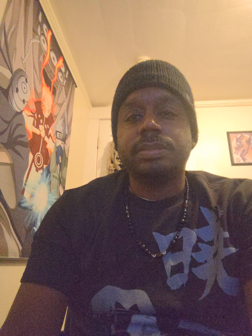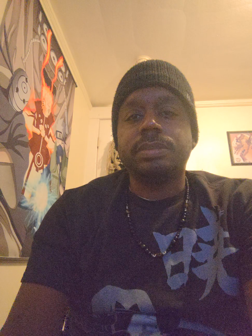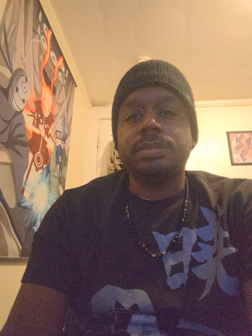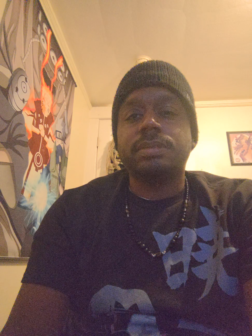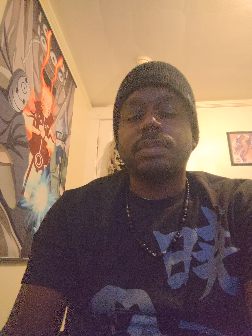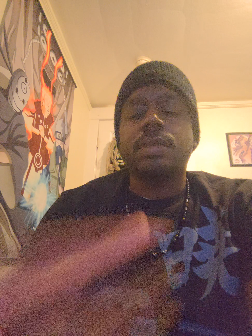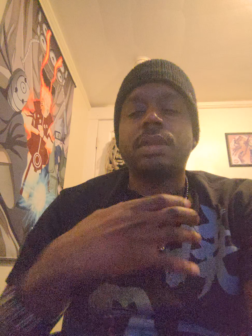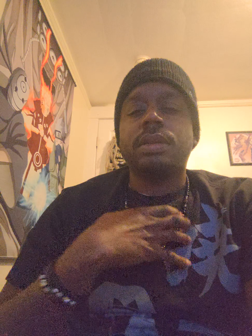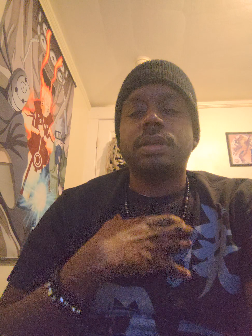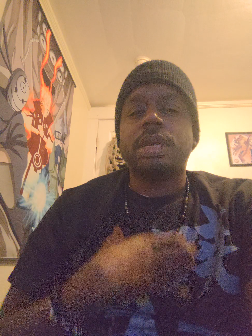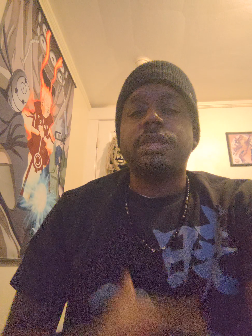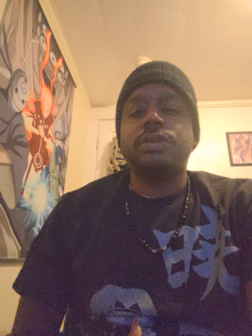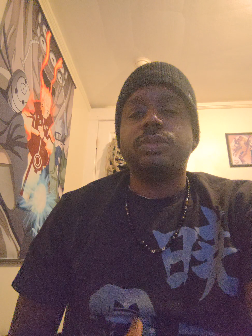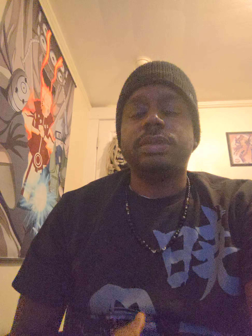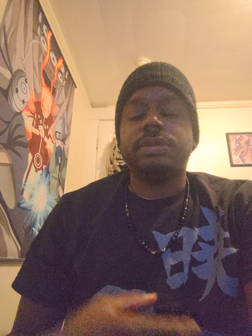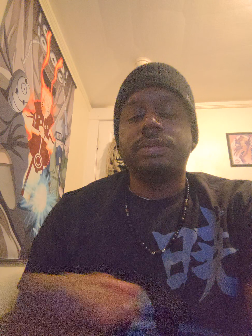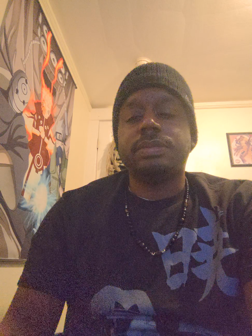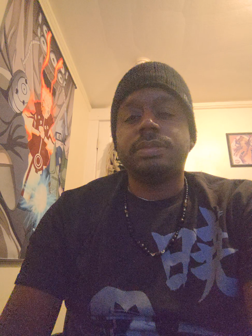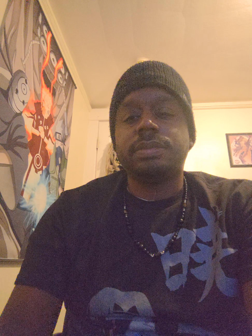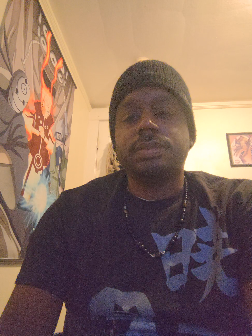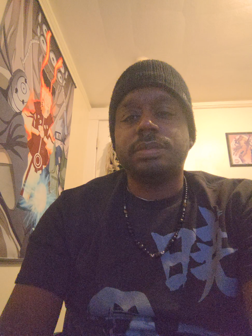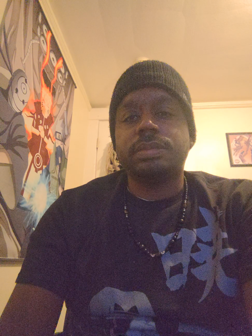hungry